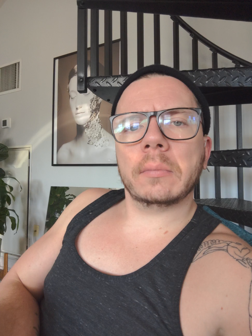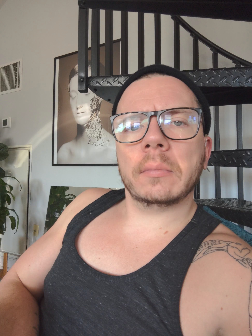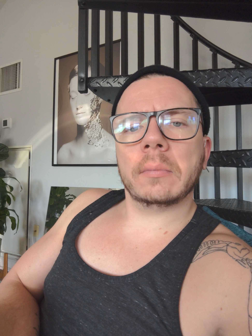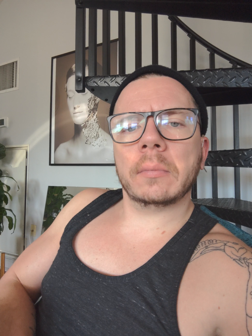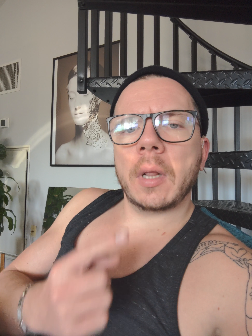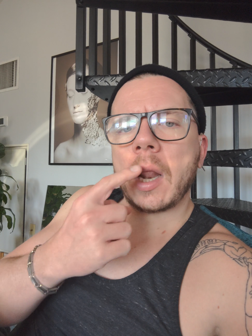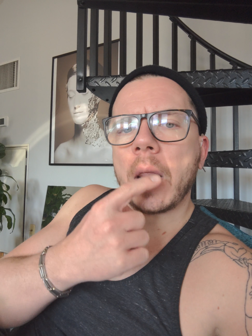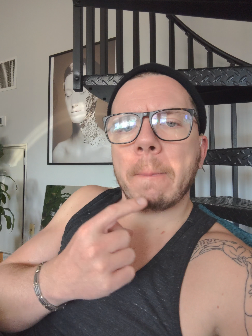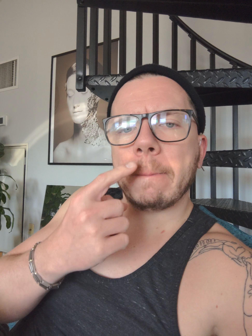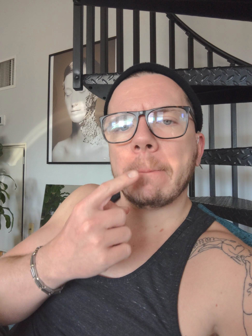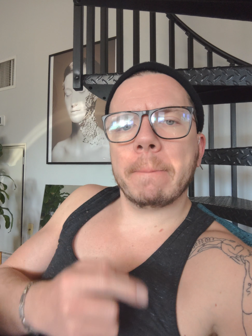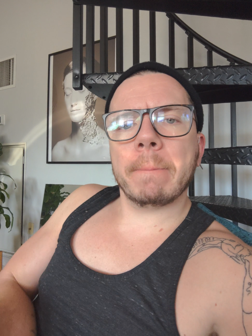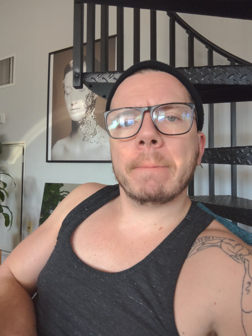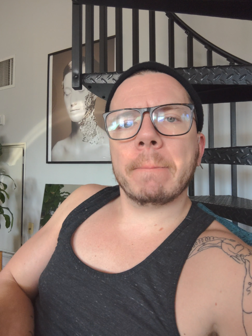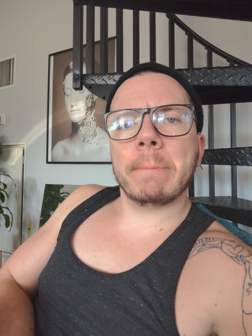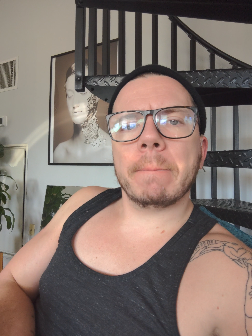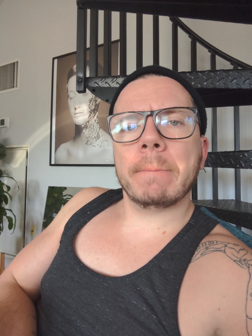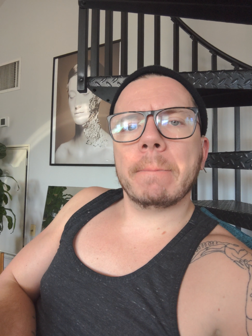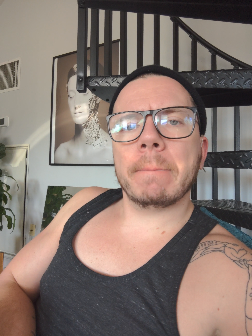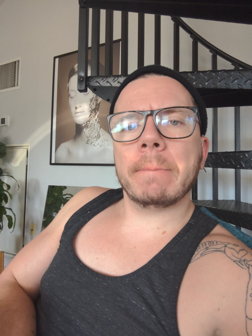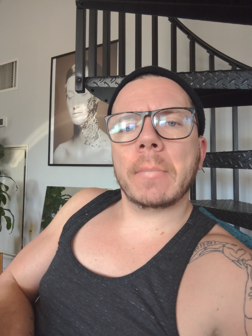lips